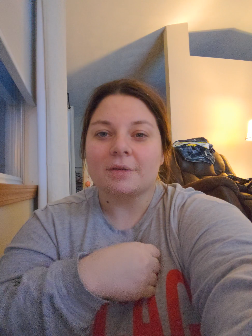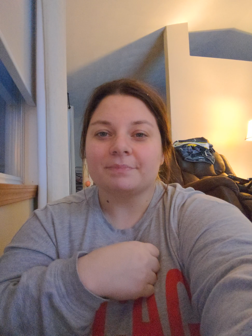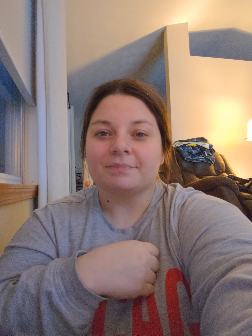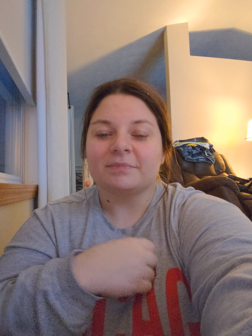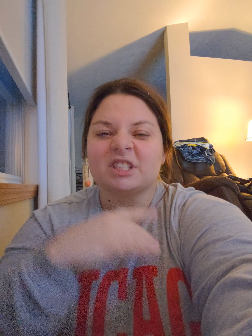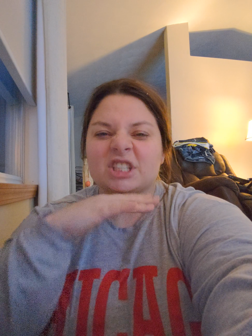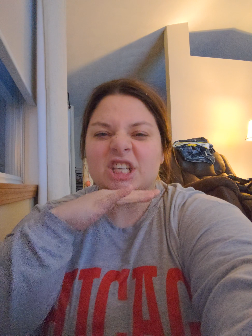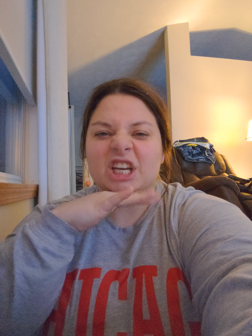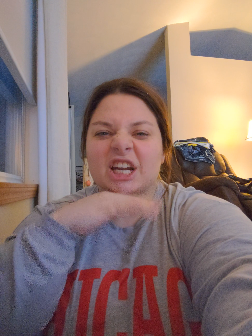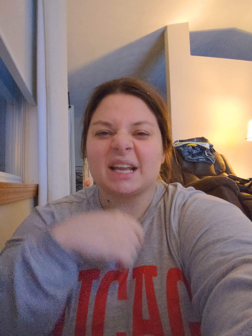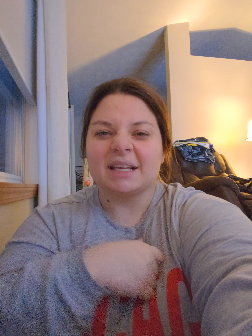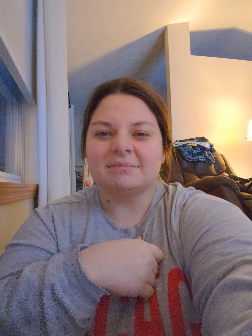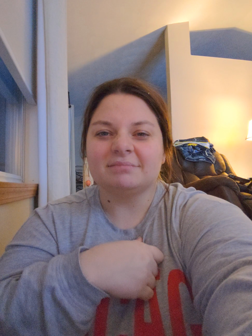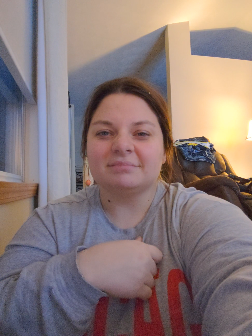dirty